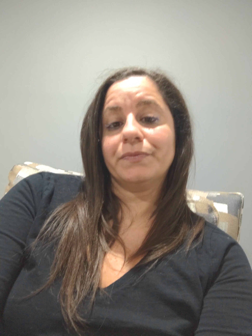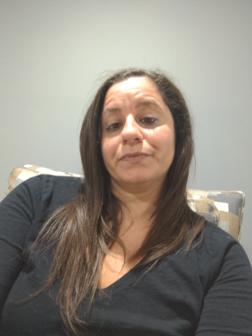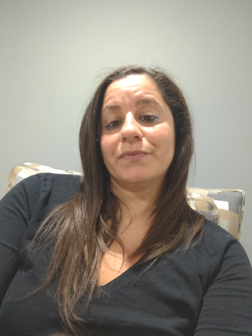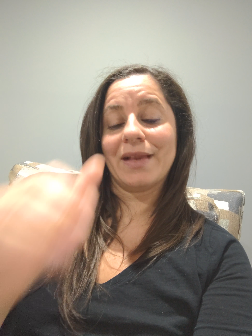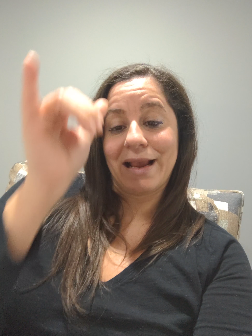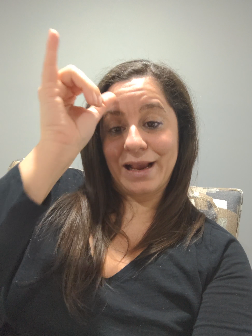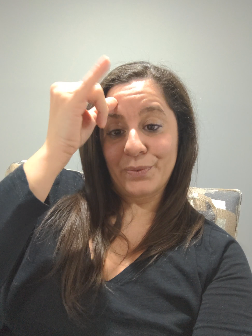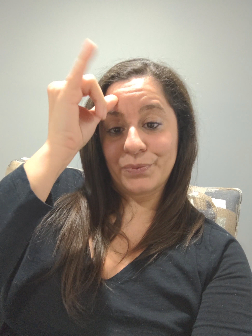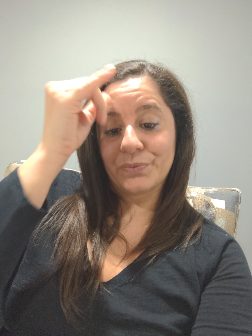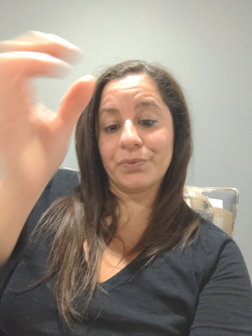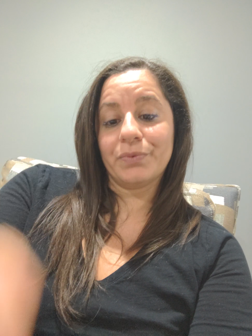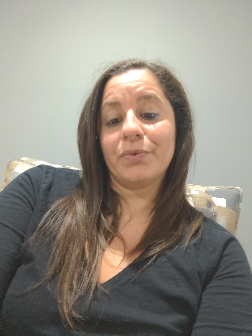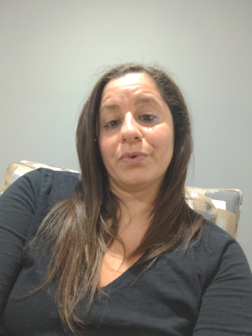cow